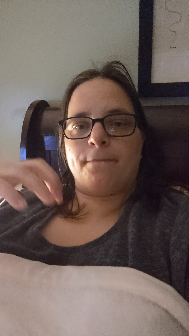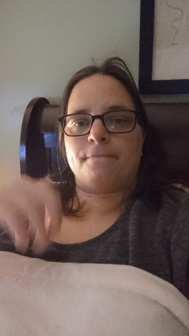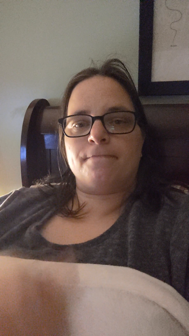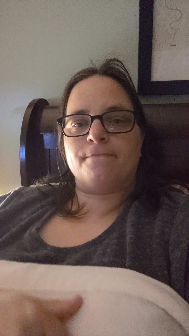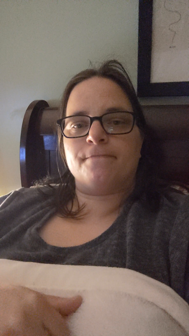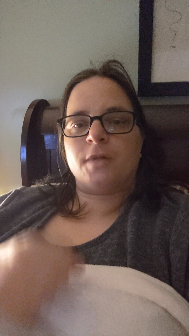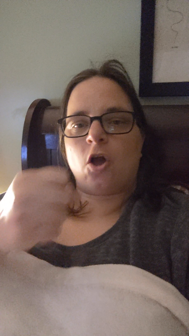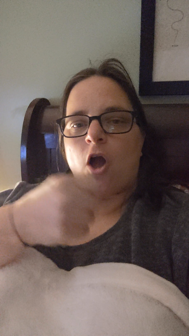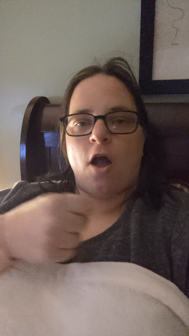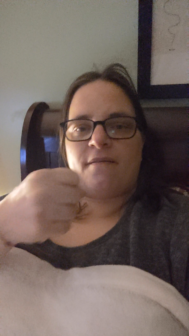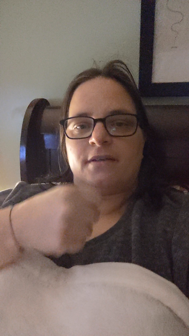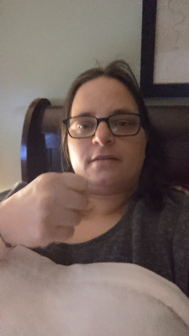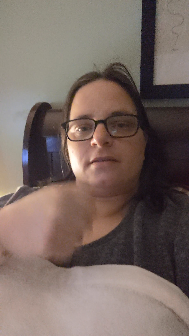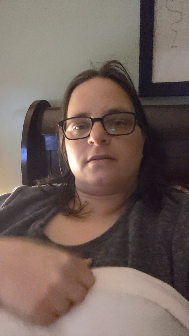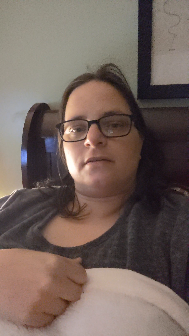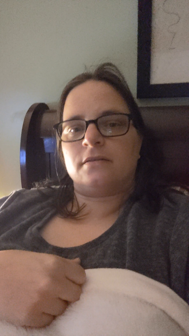coffee